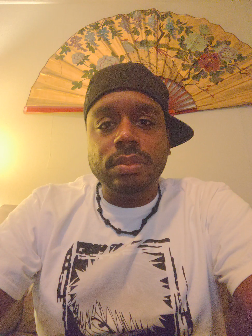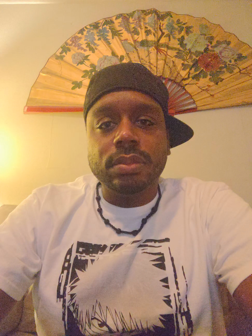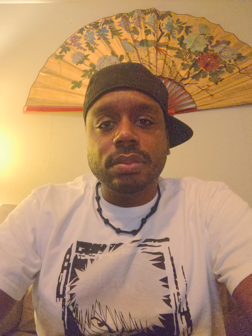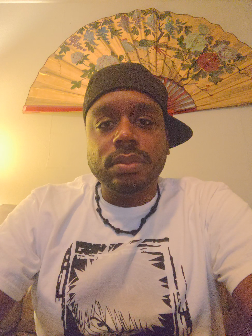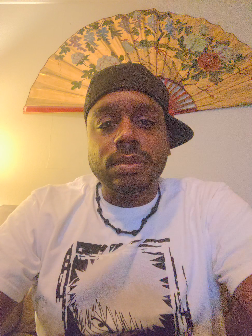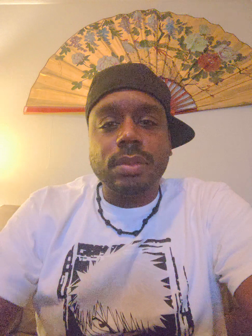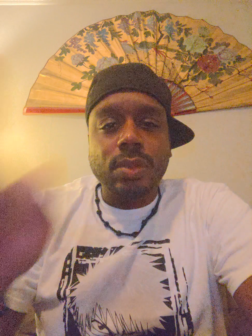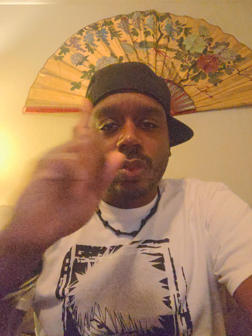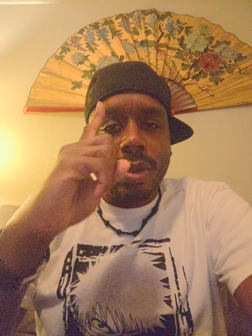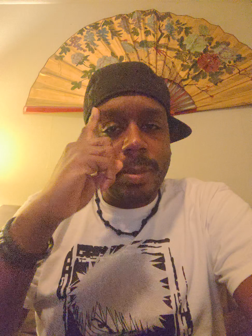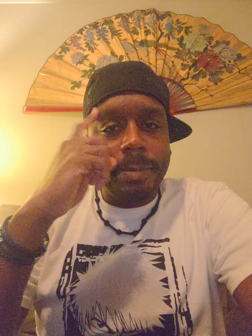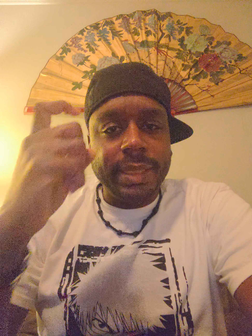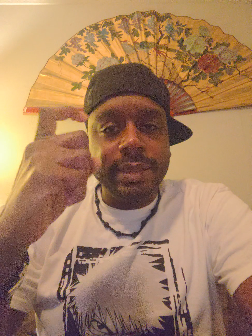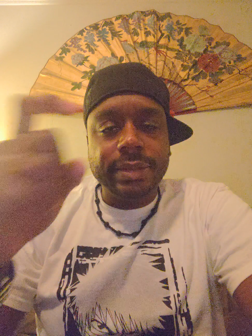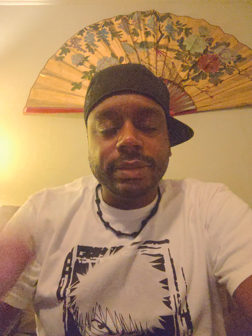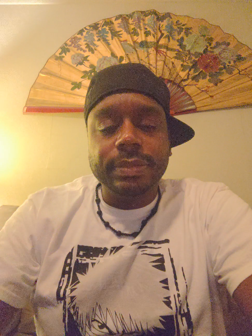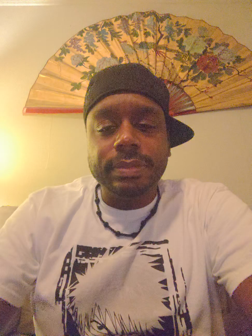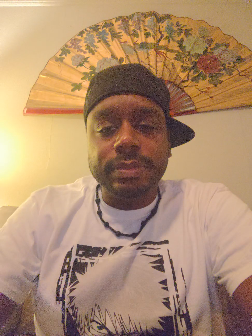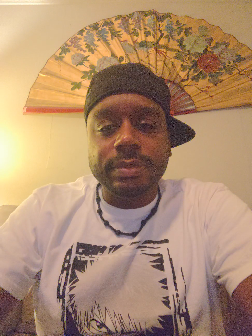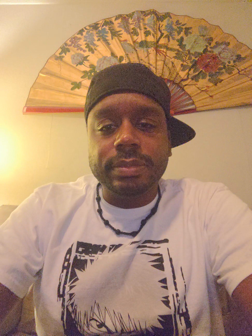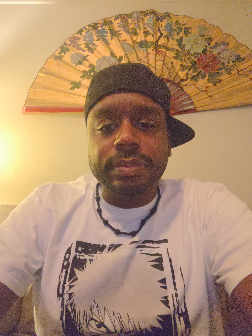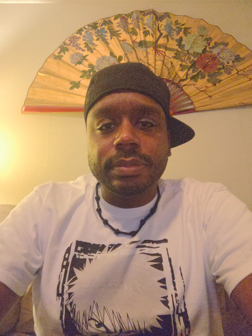penny